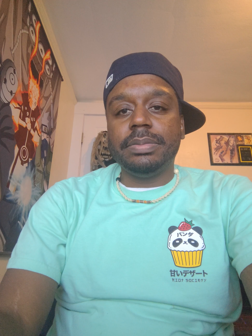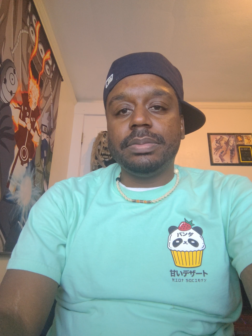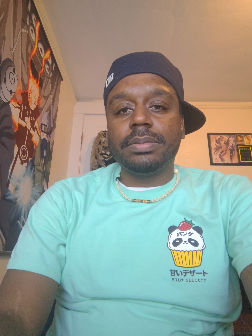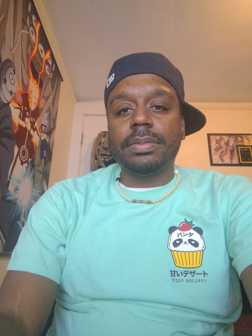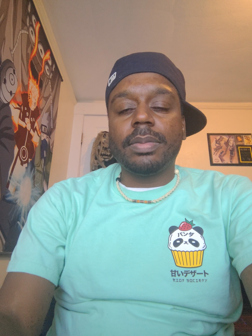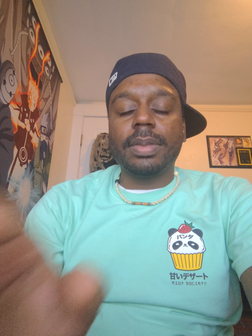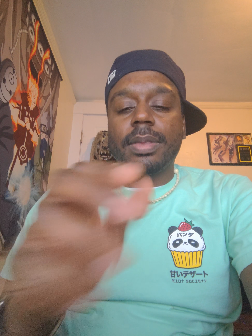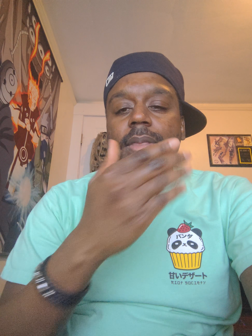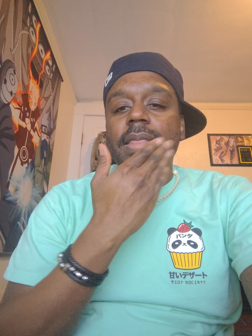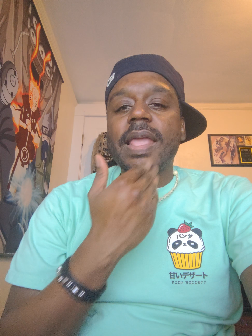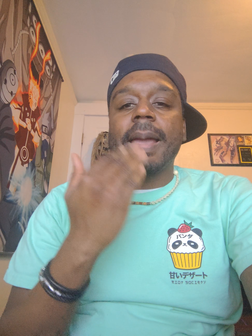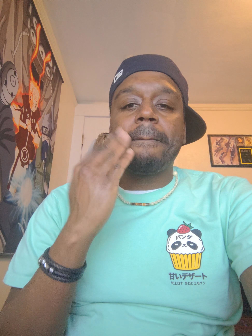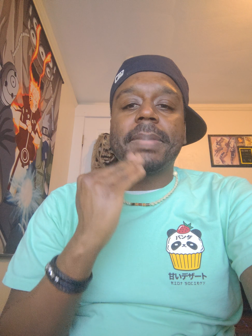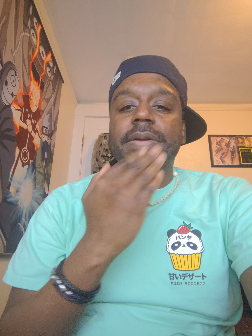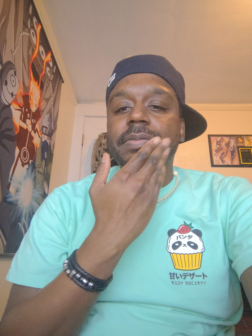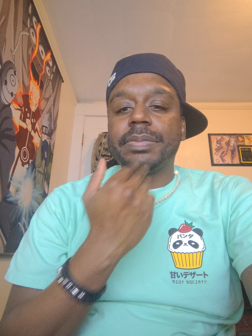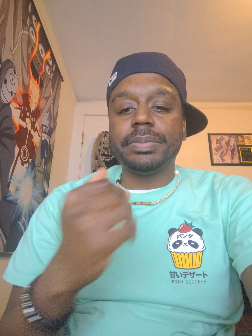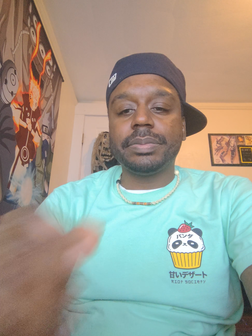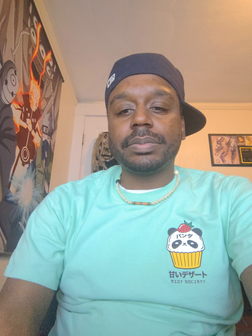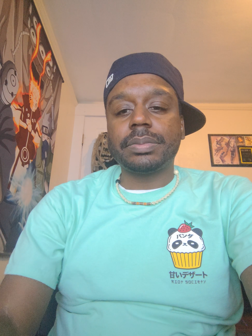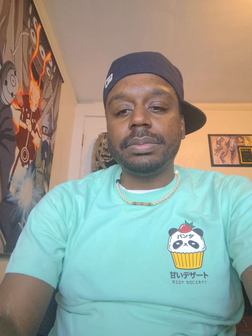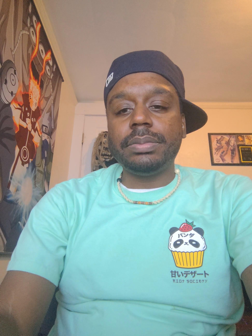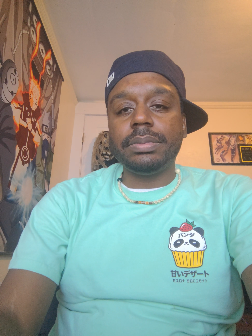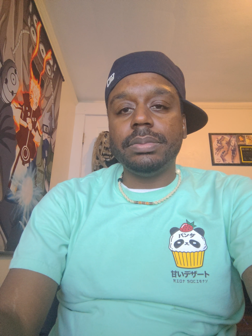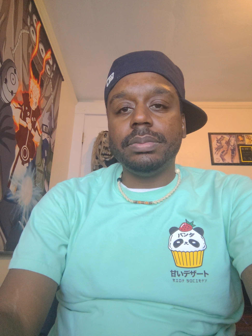napkin